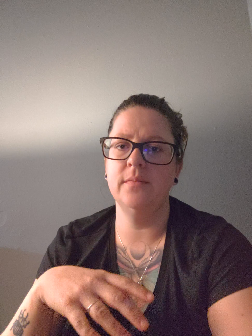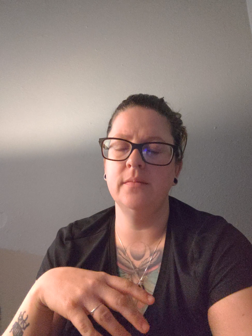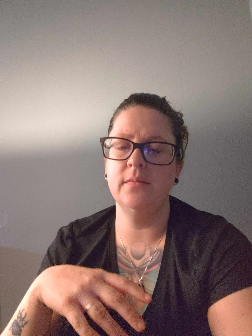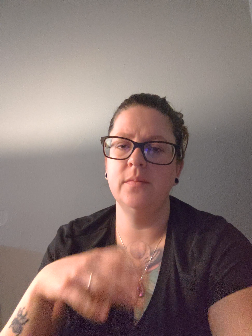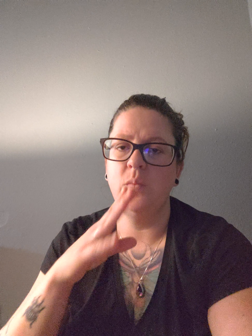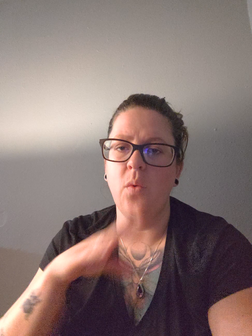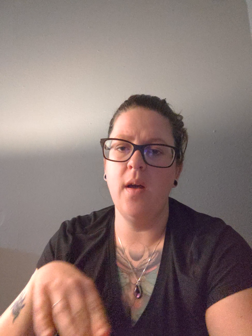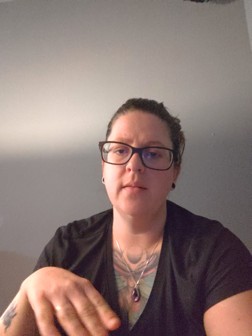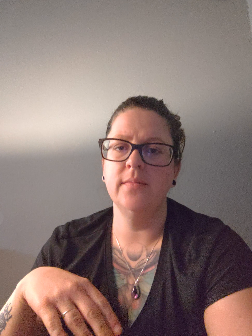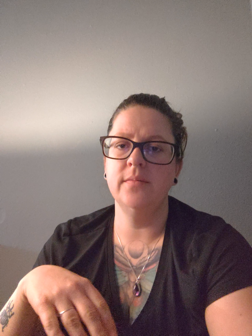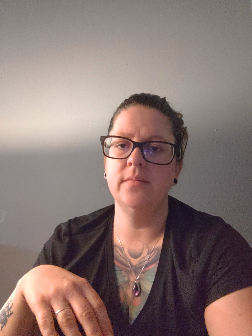quiet